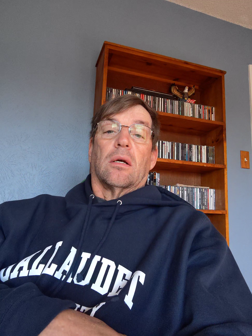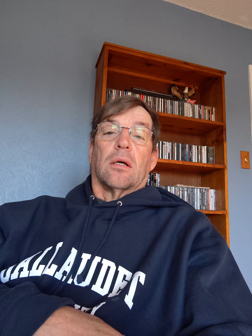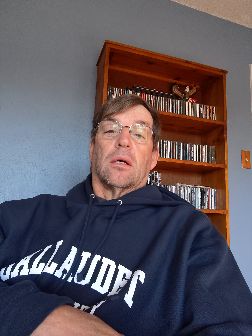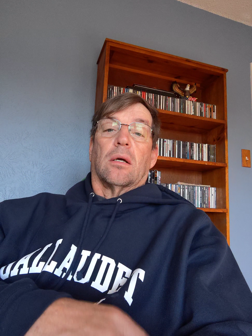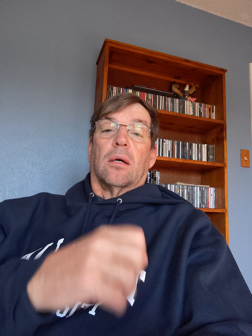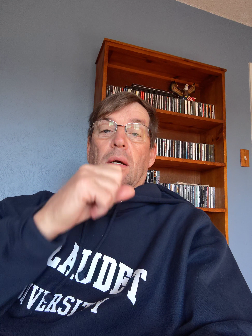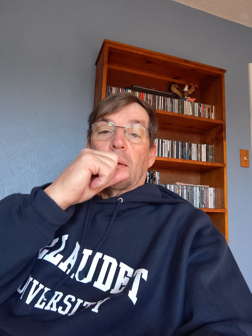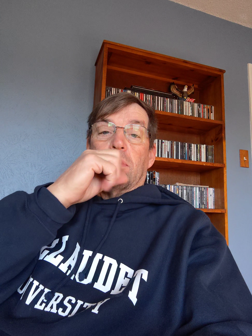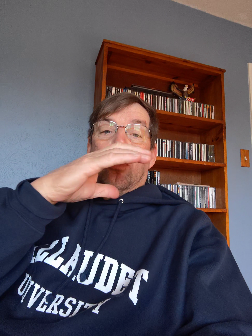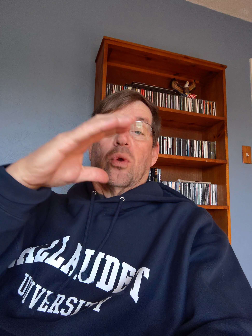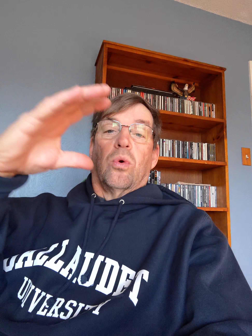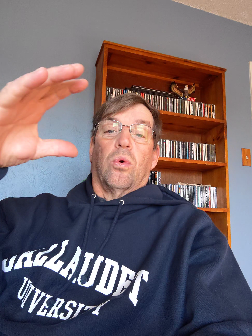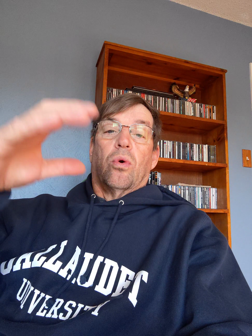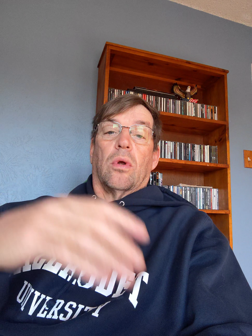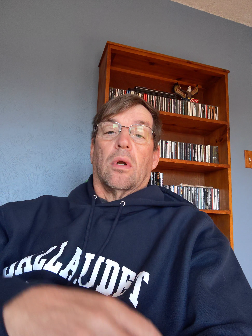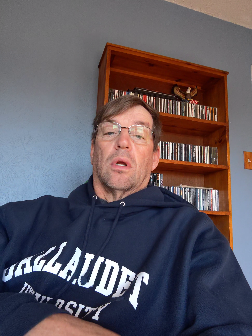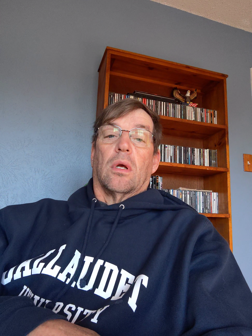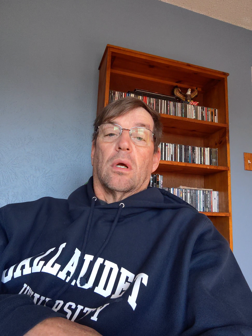balloon